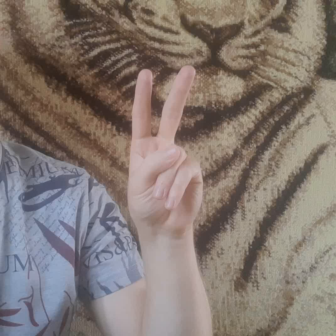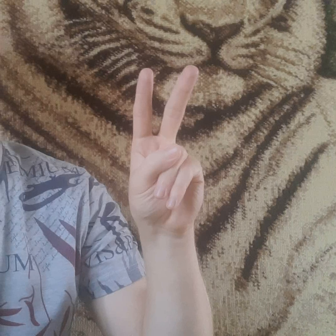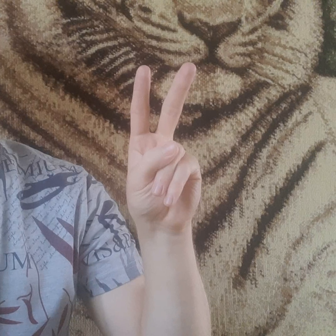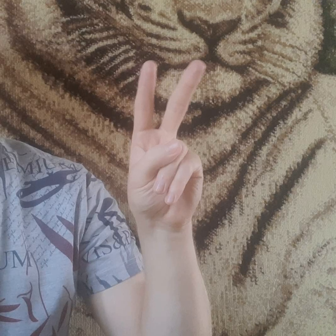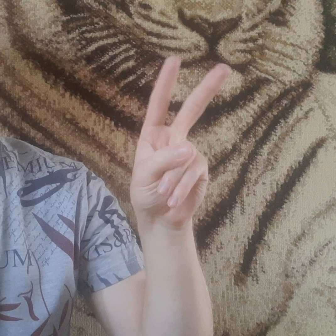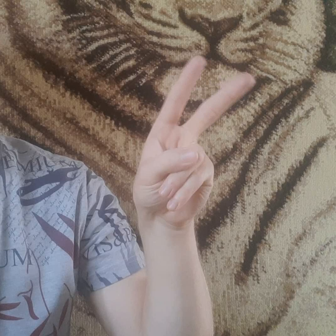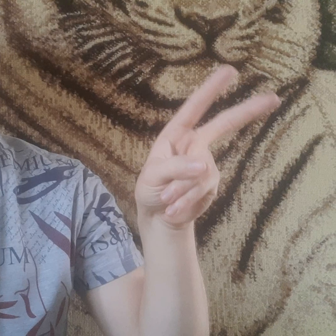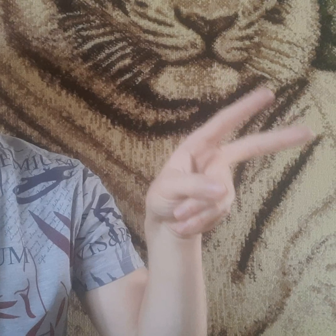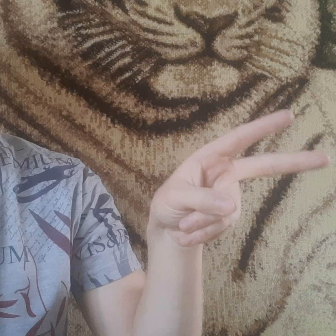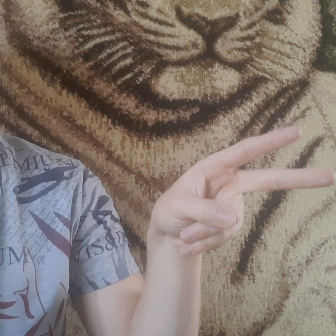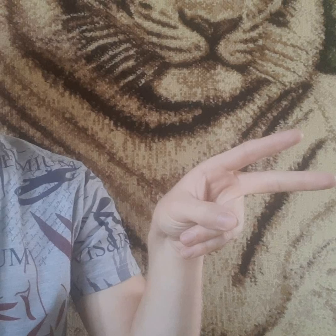К